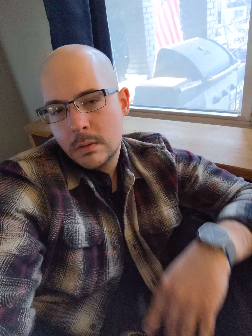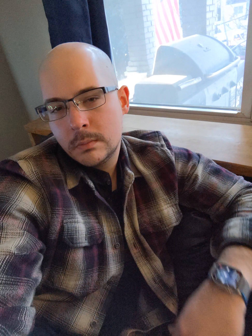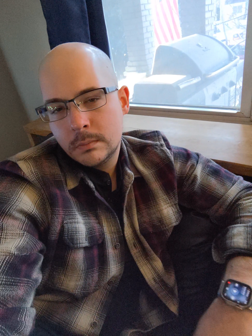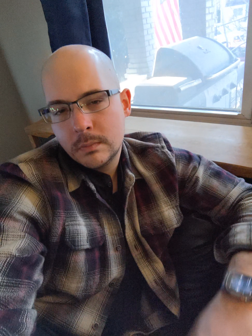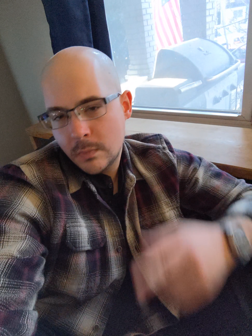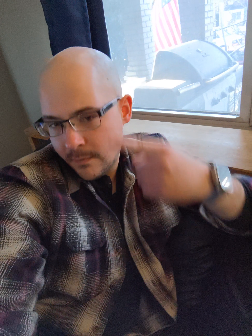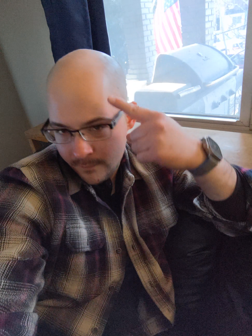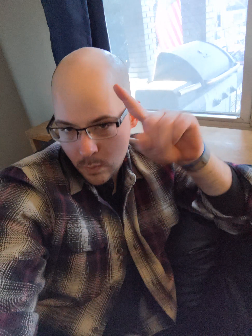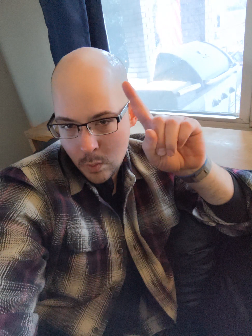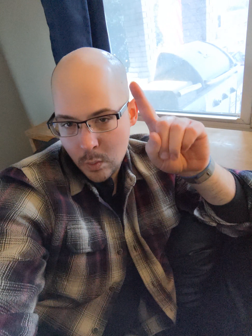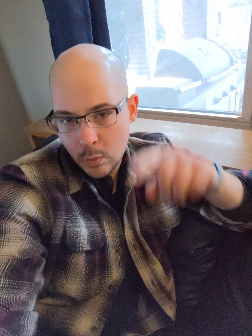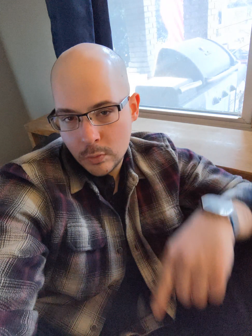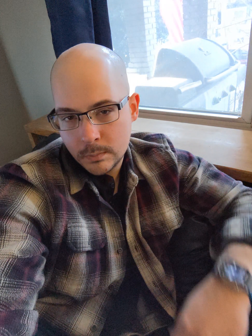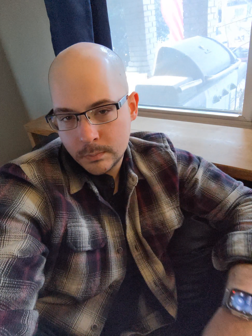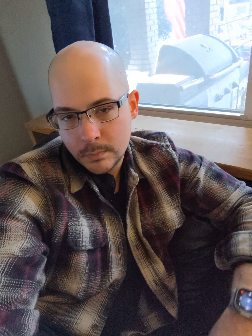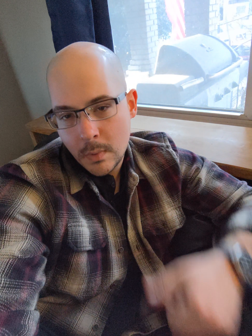for